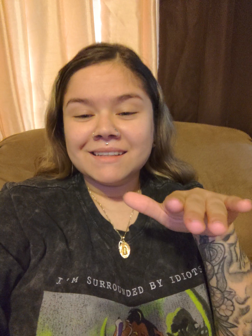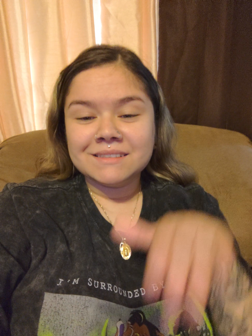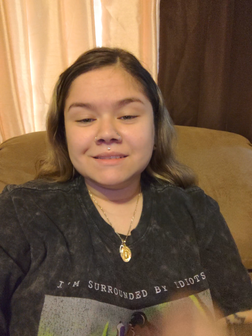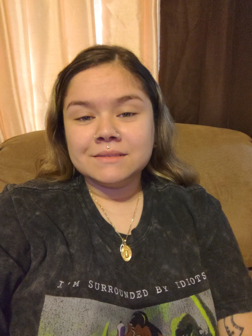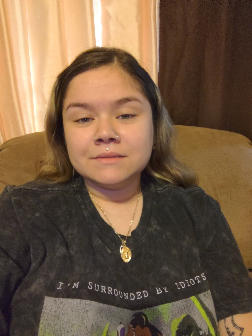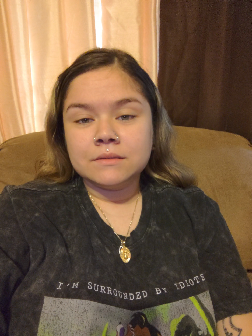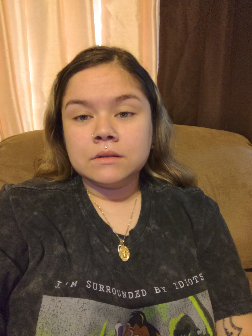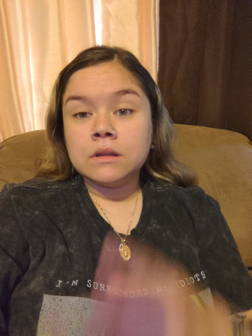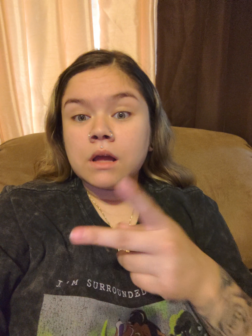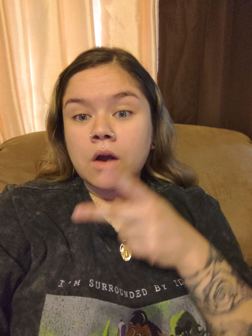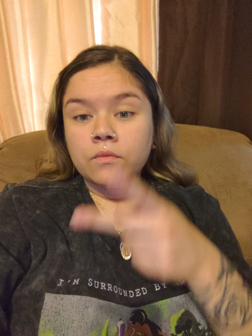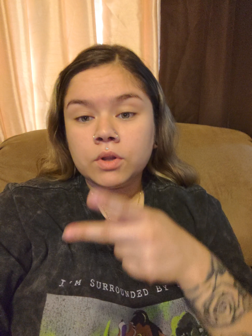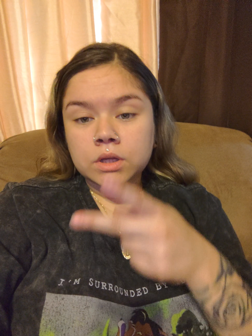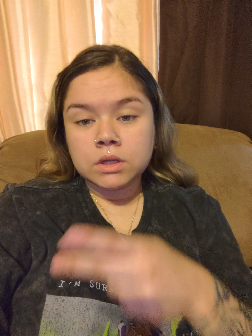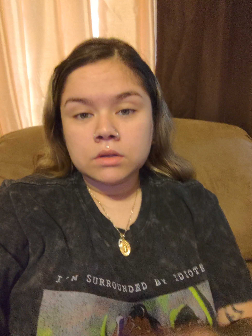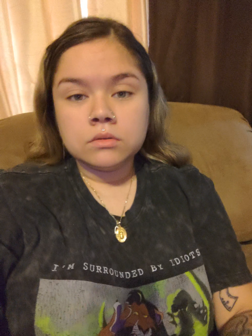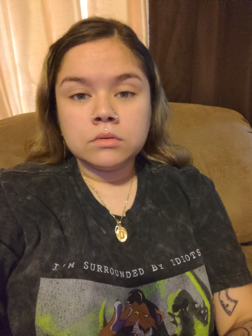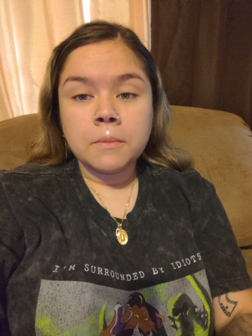careful